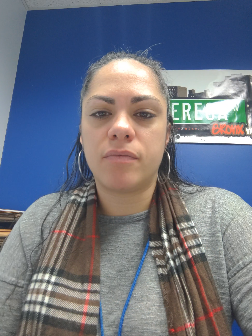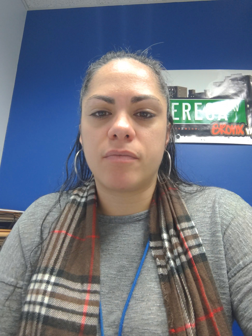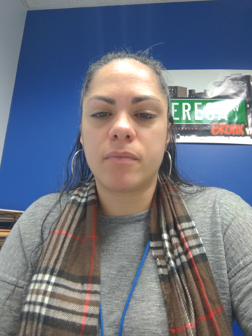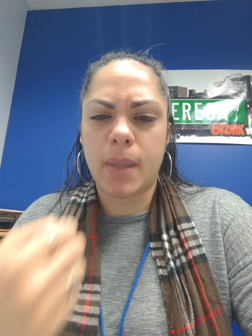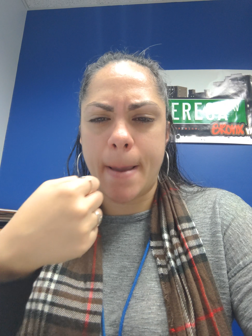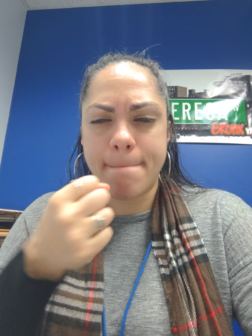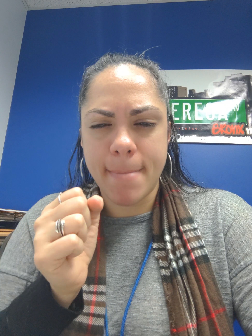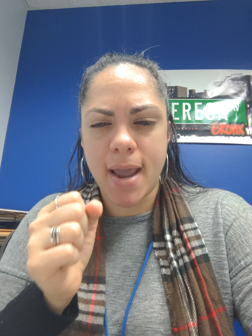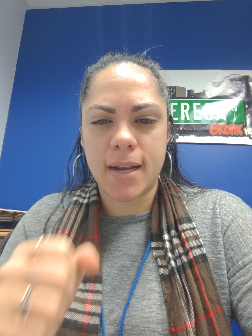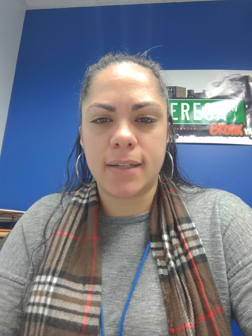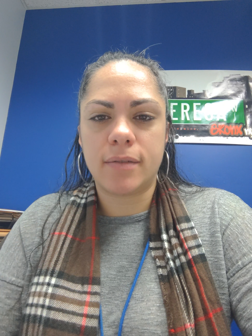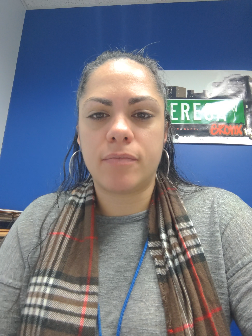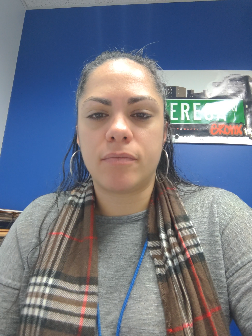make